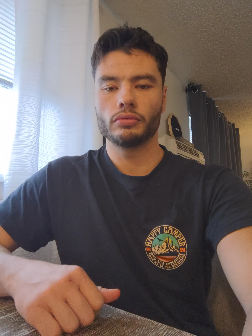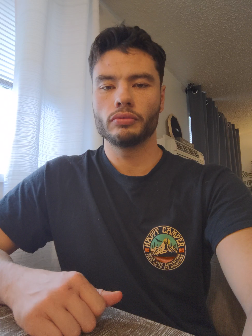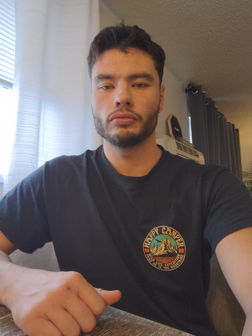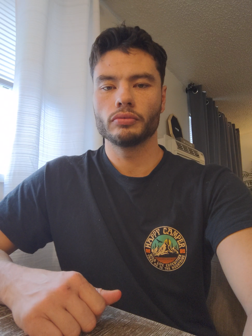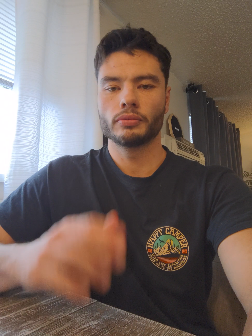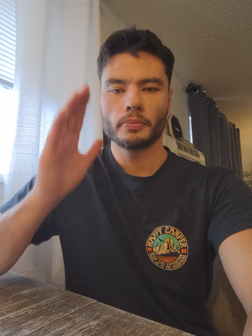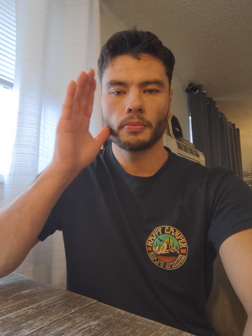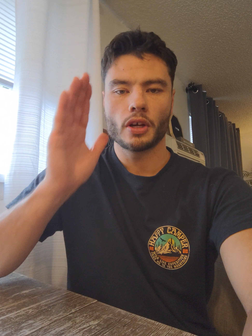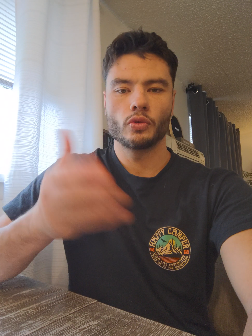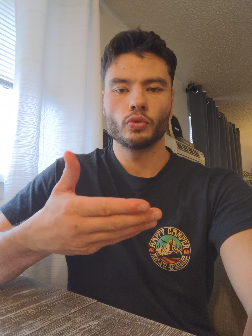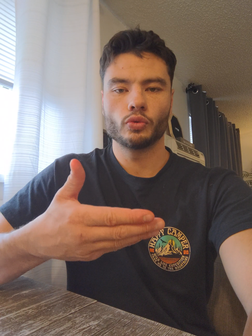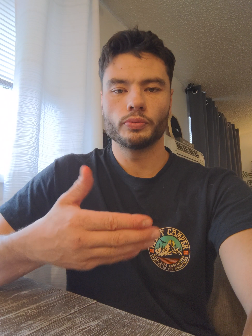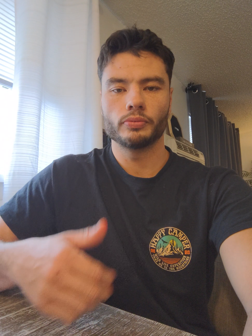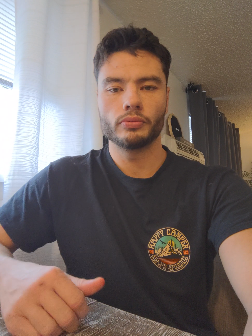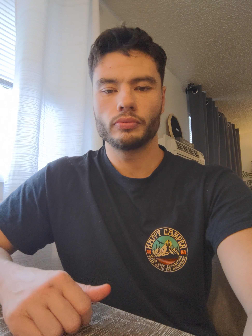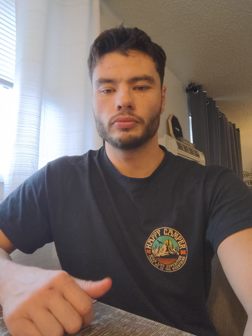bedroom